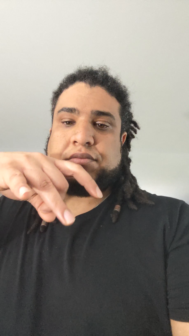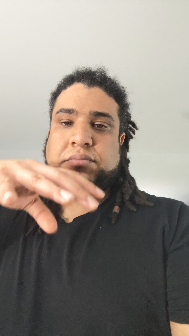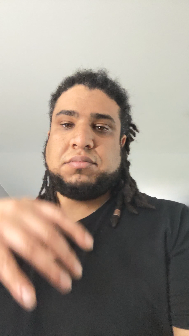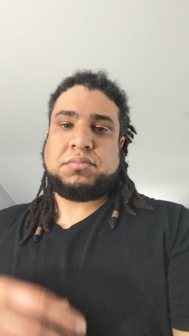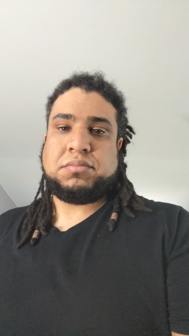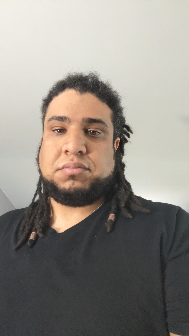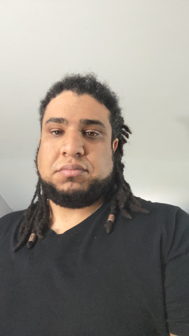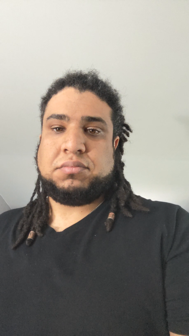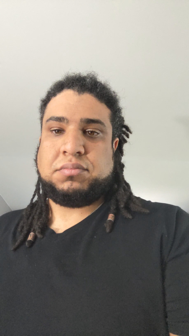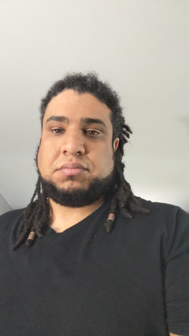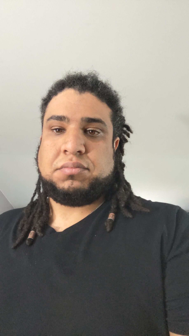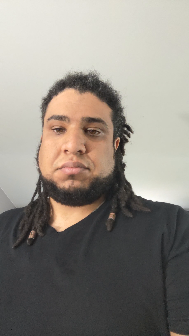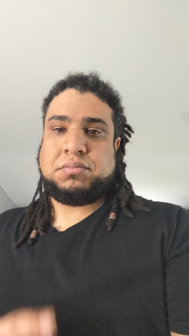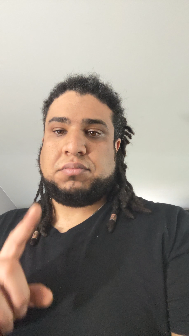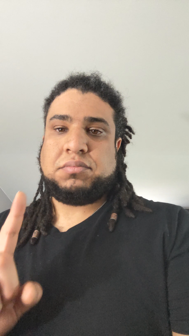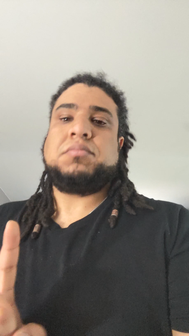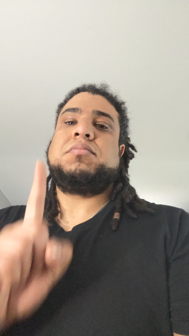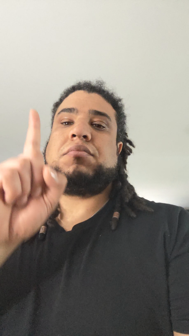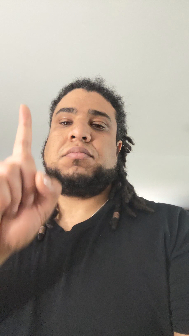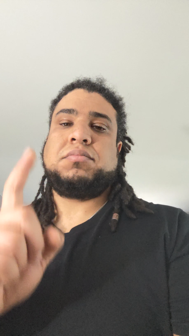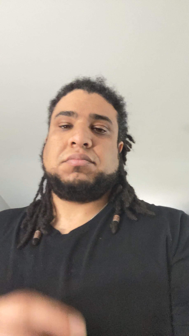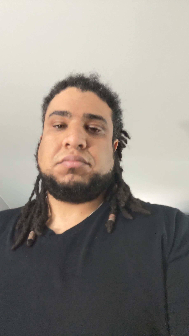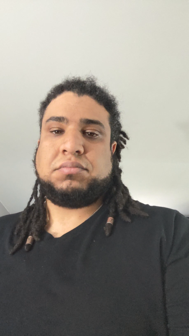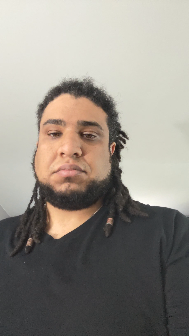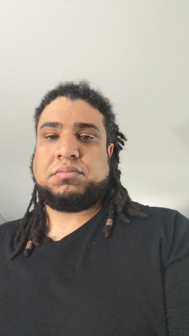bump